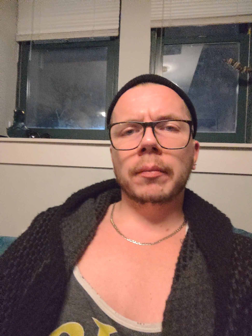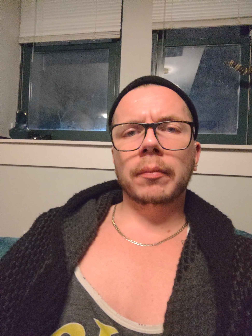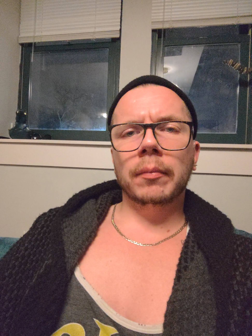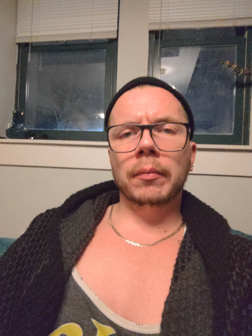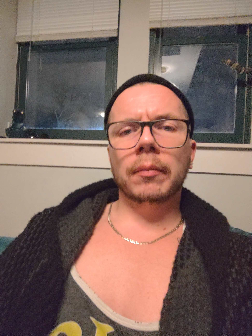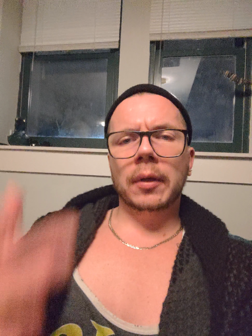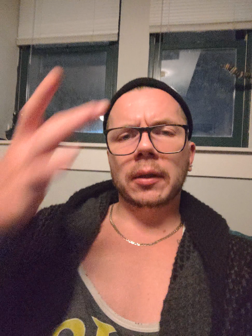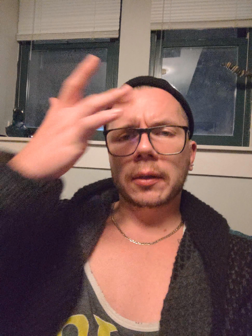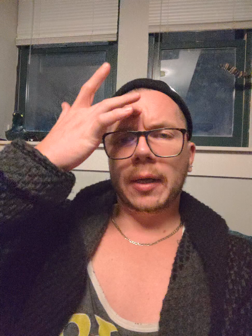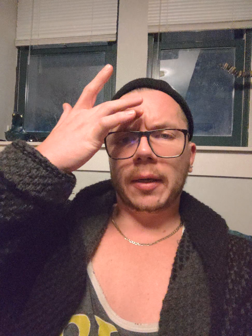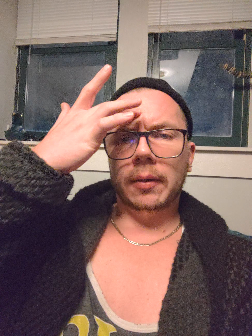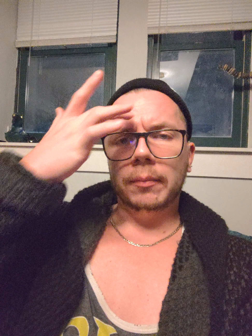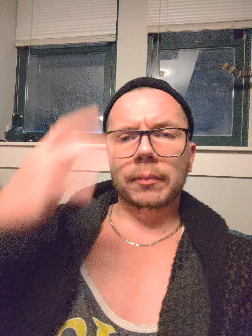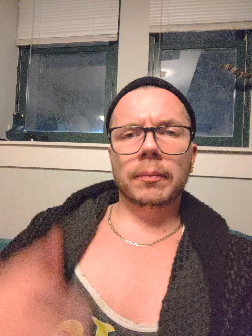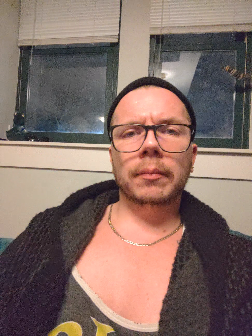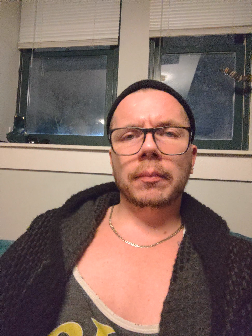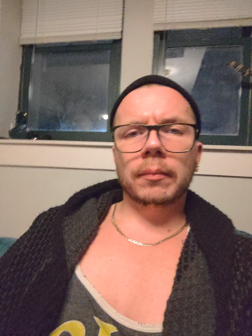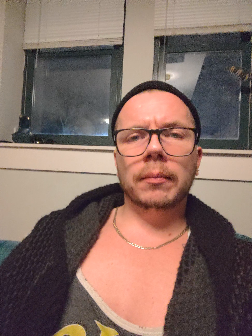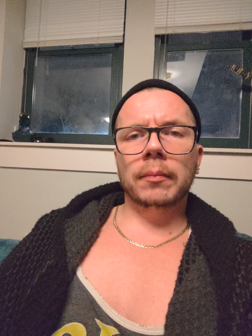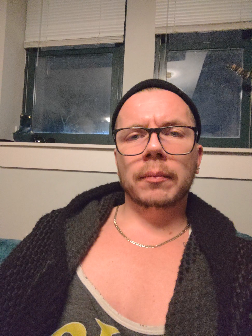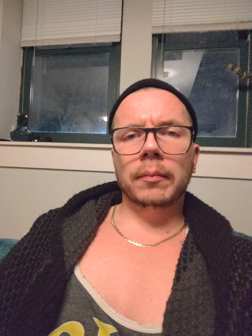sick